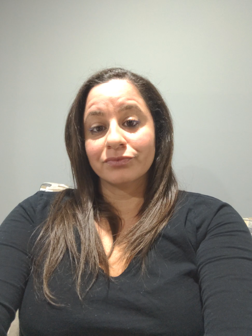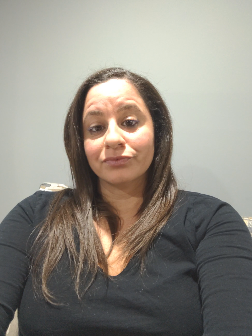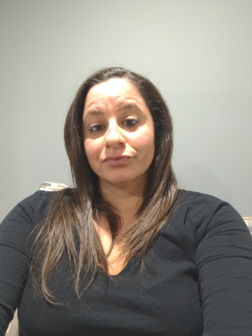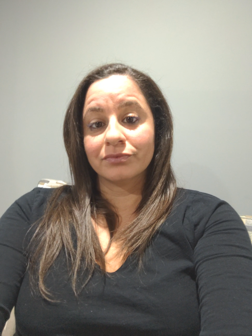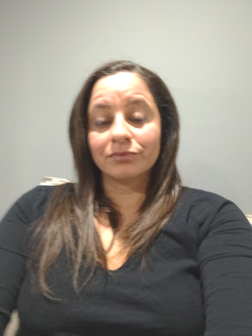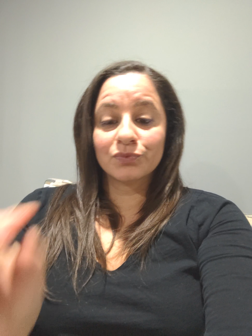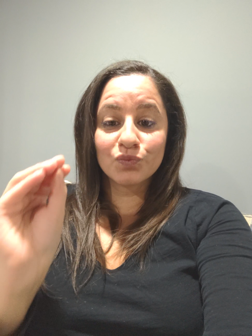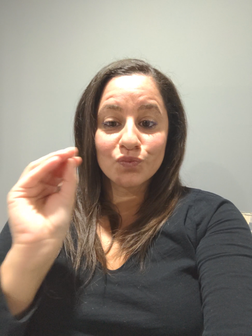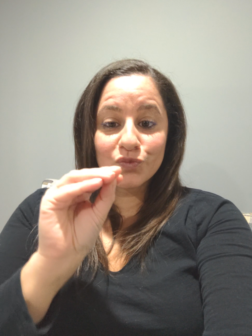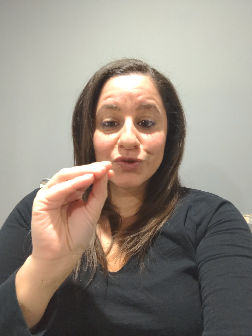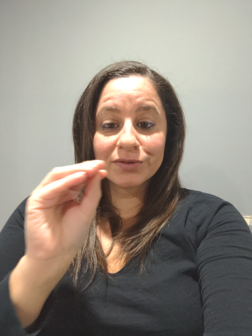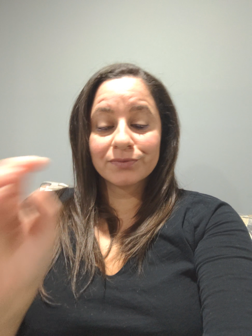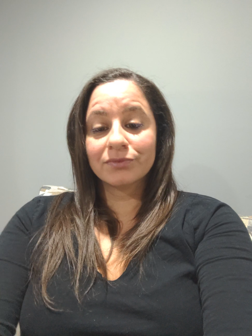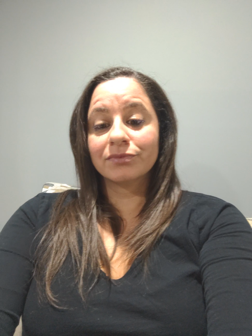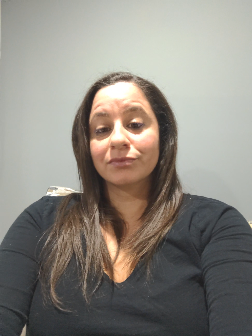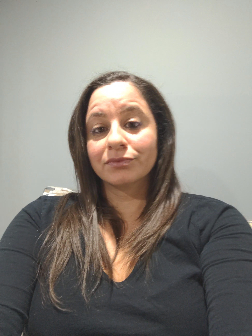kiss